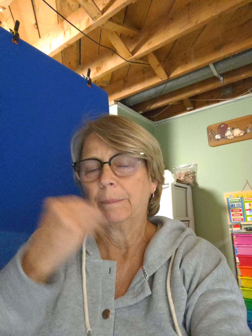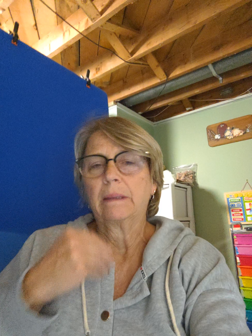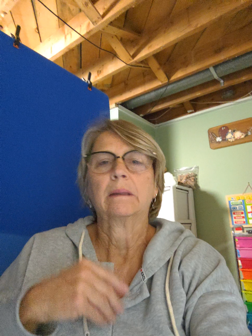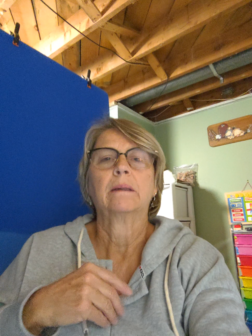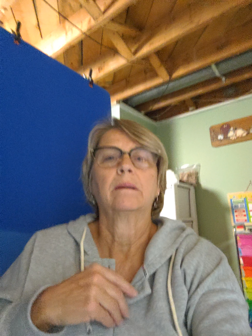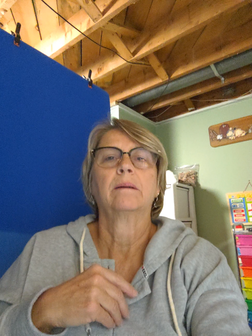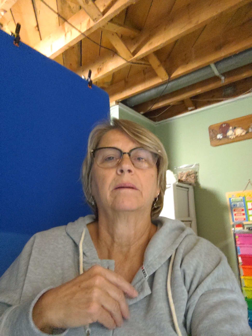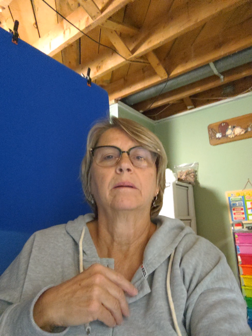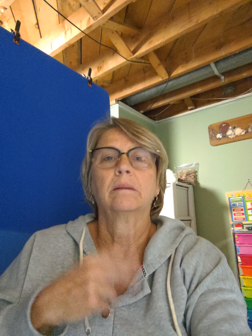sleepy